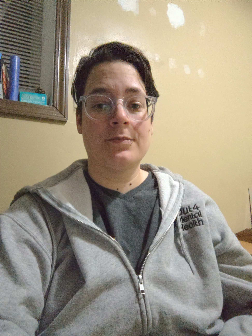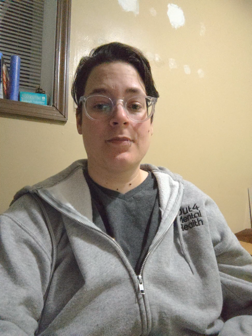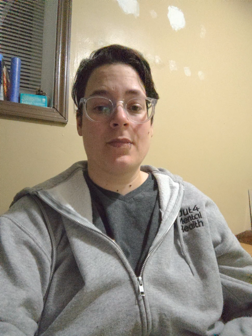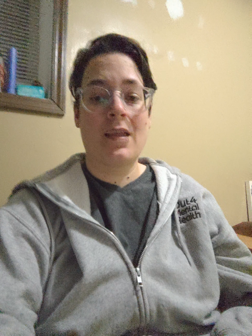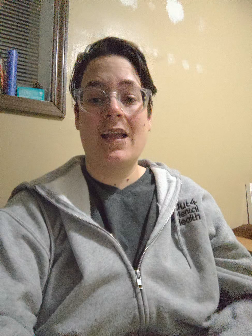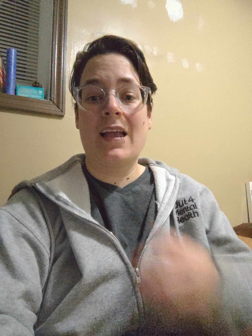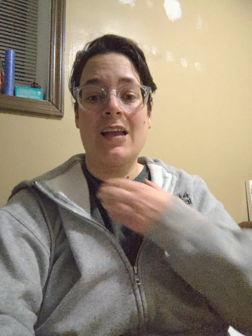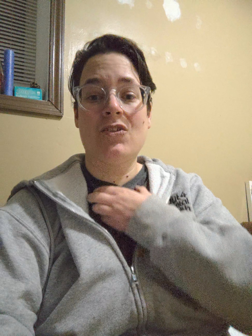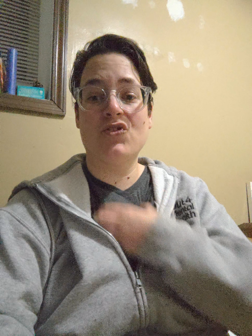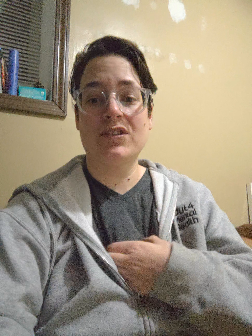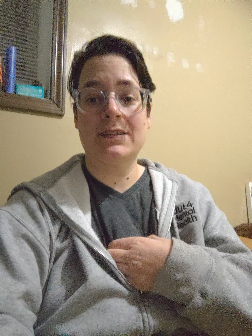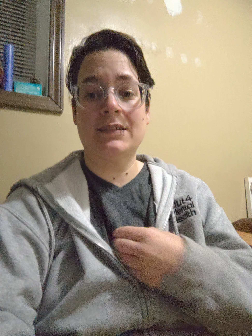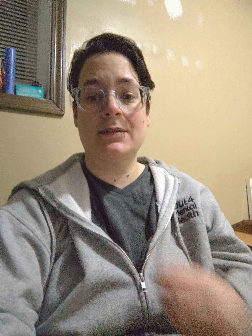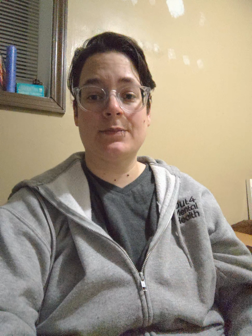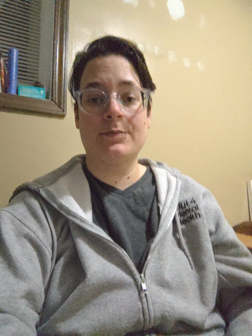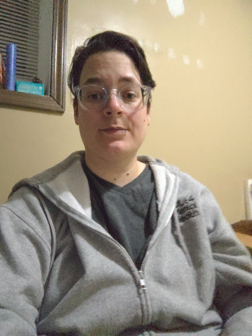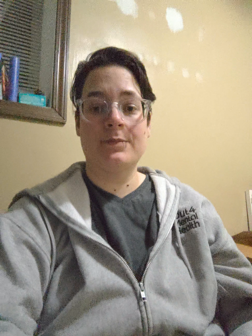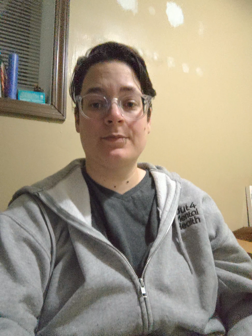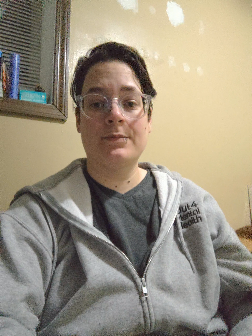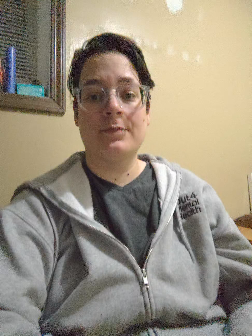hungry